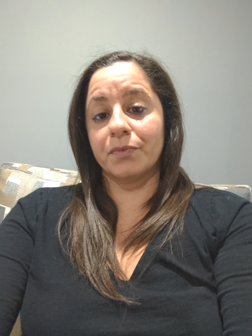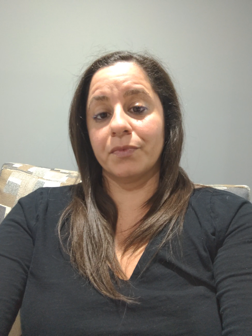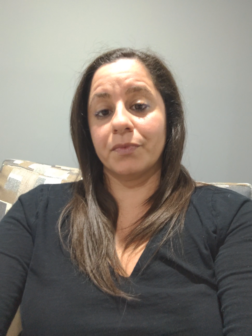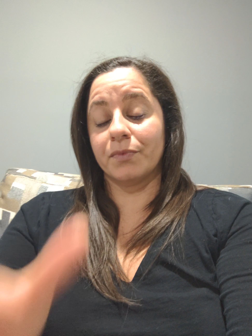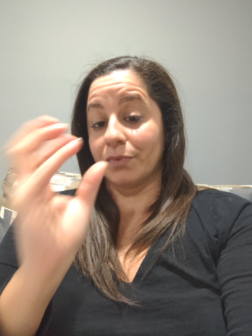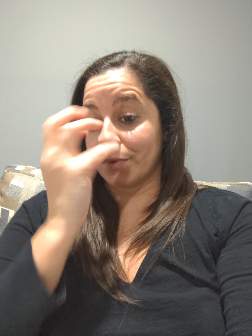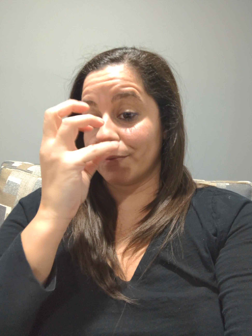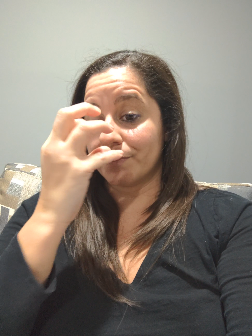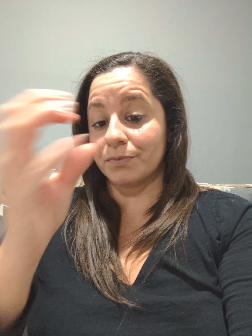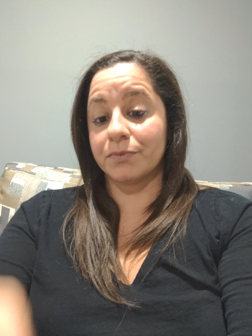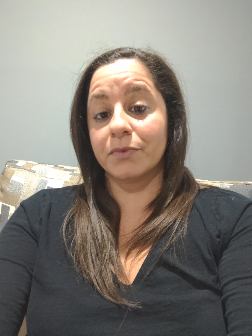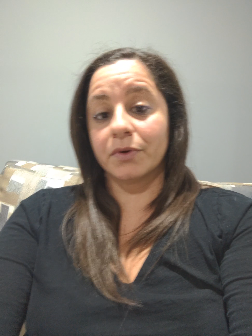clown